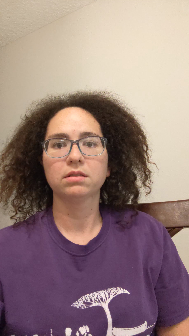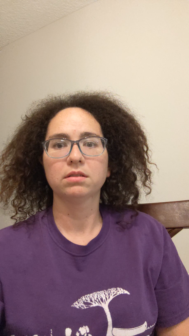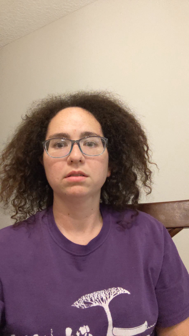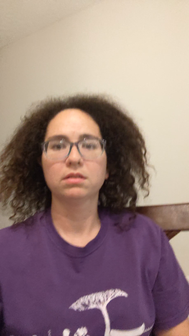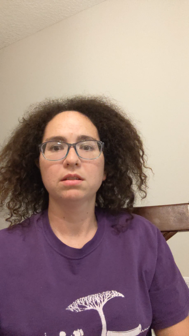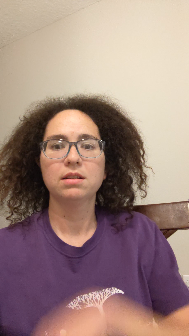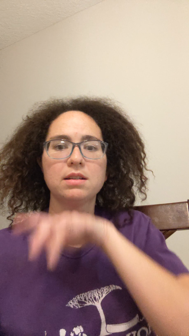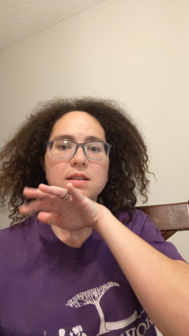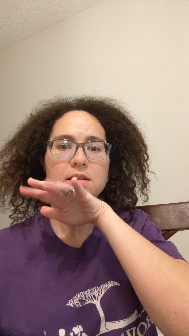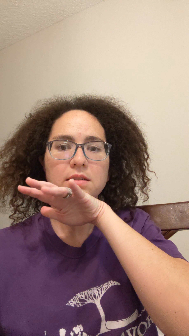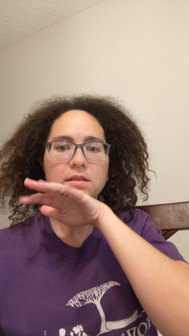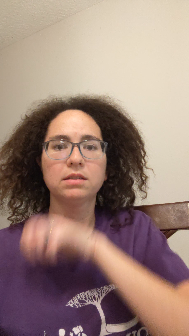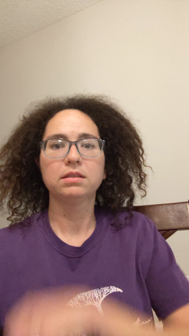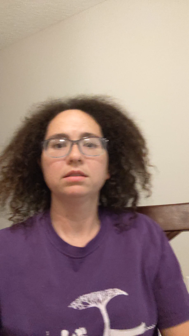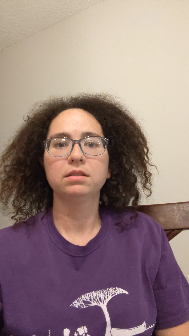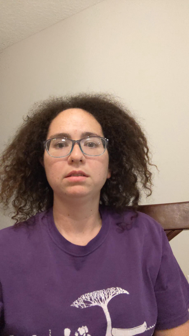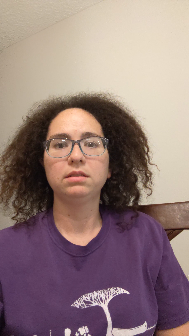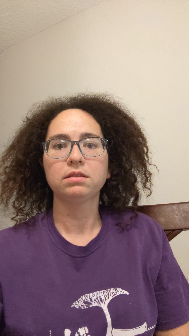naughty